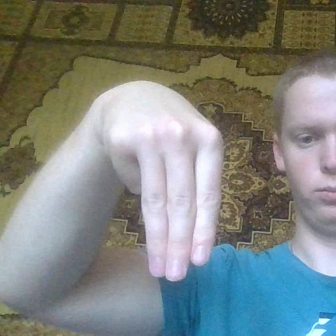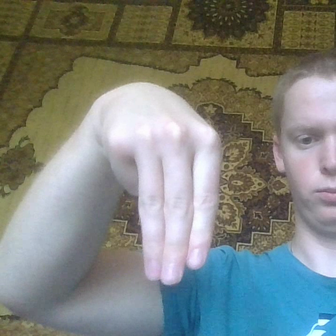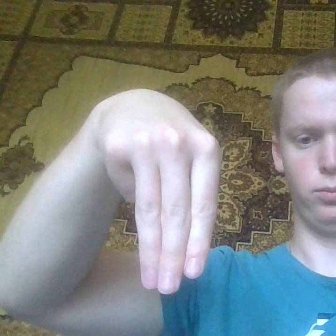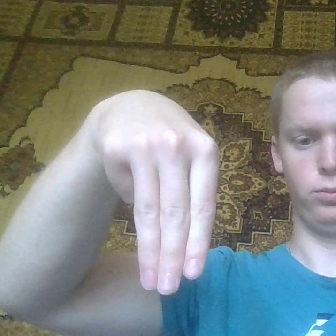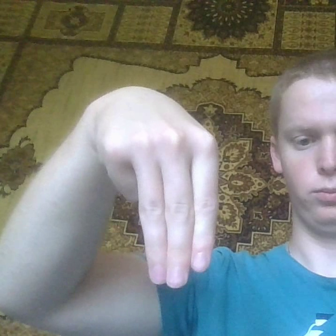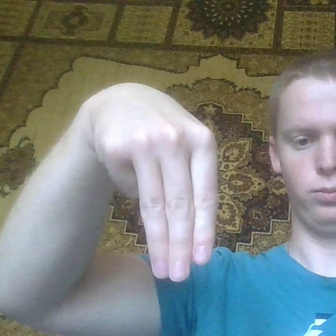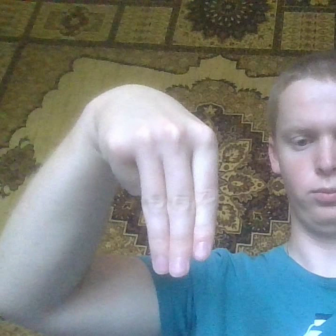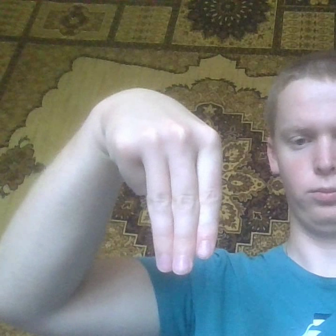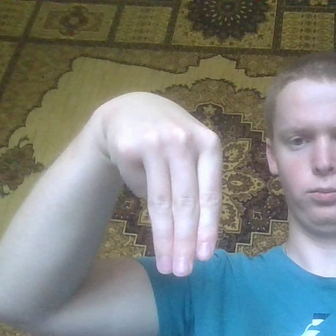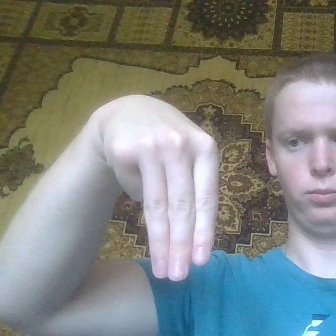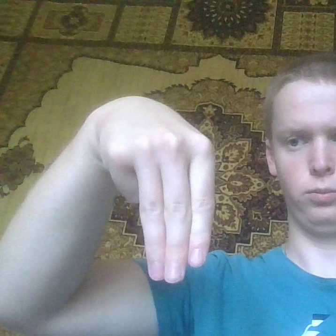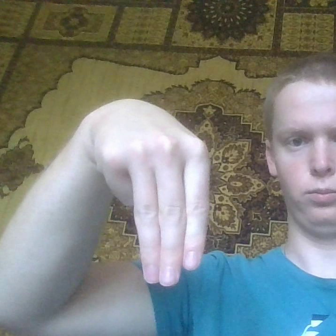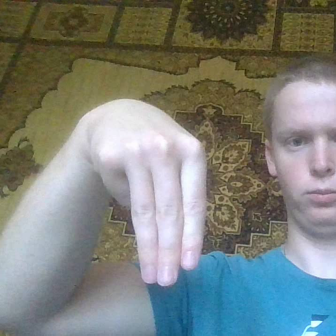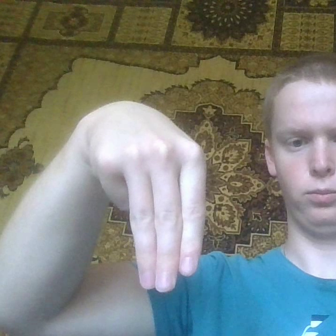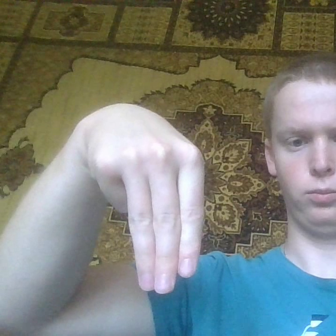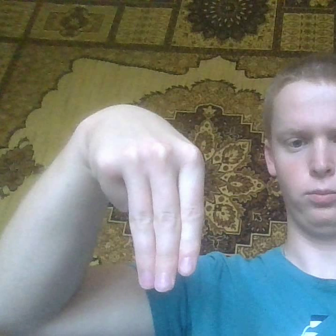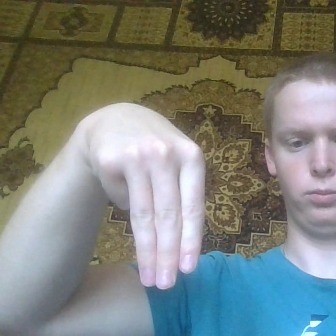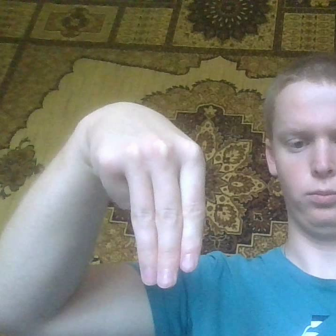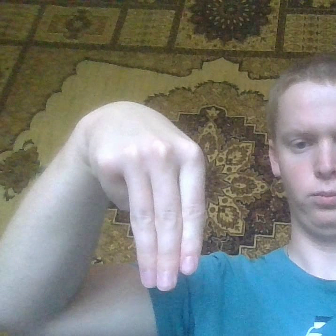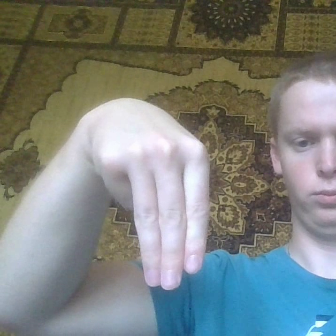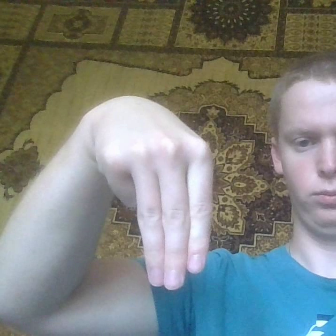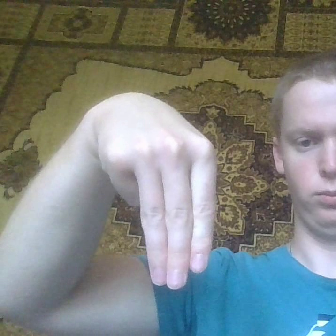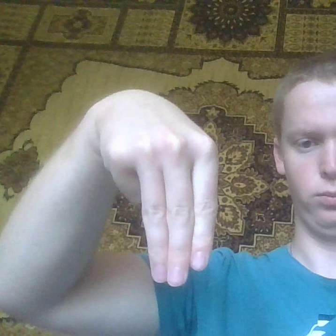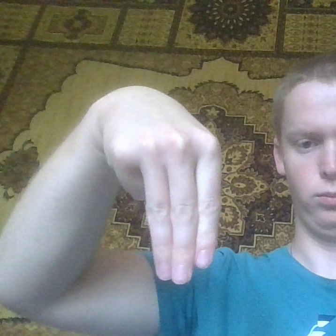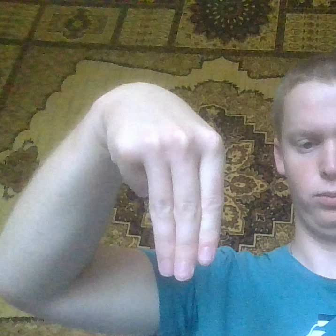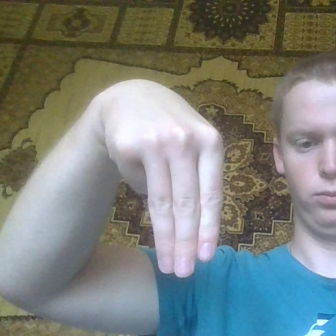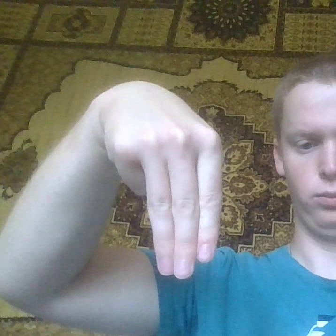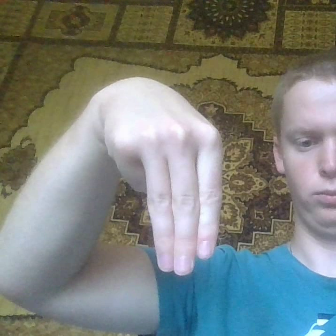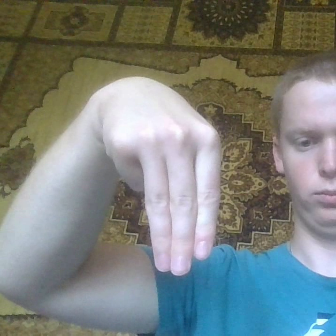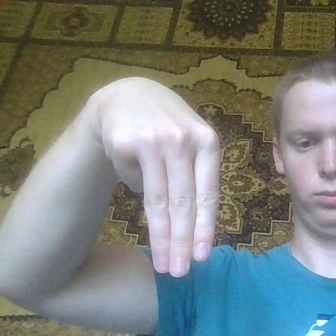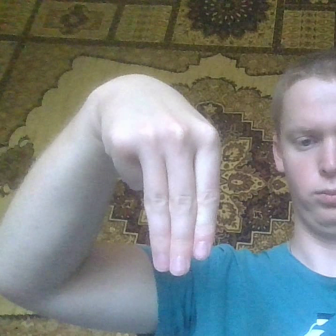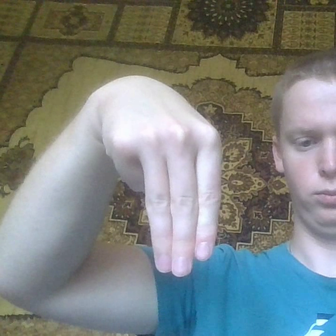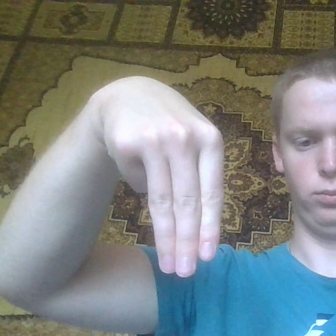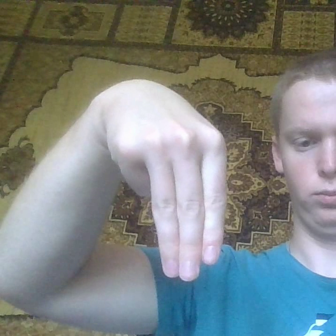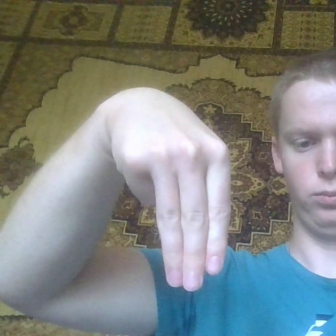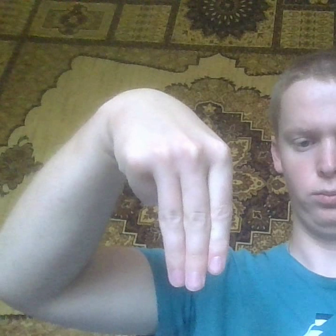Т